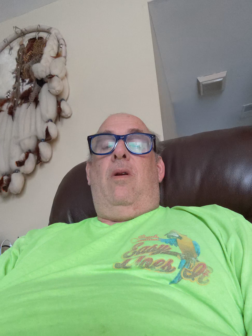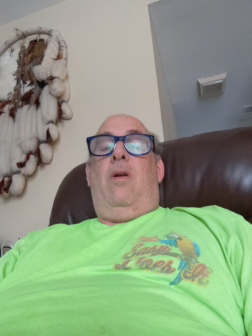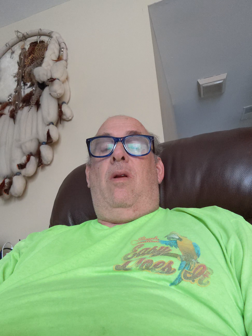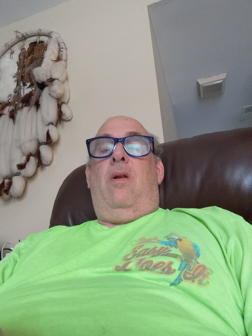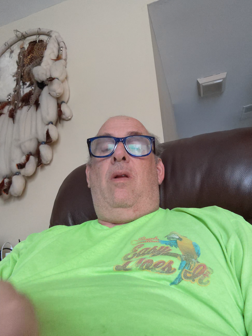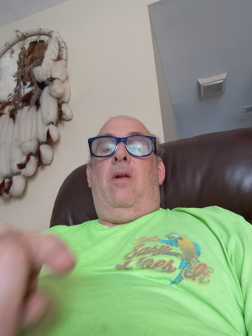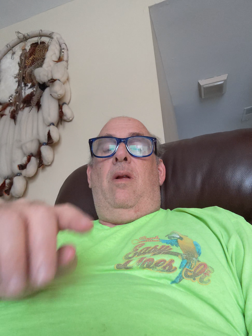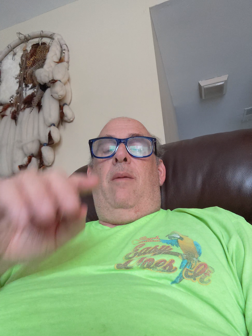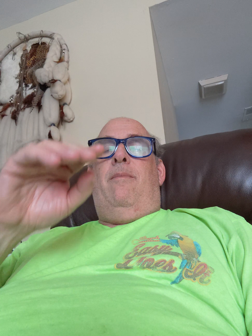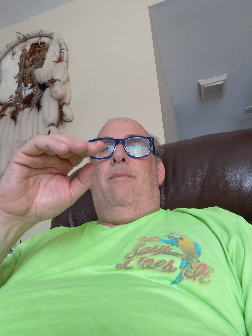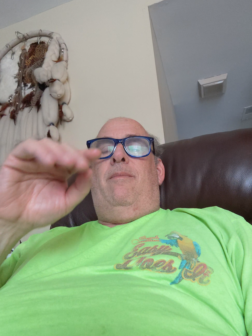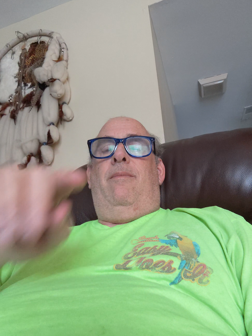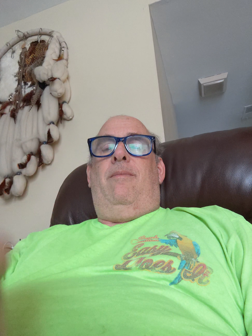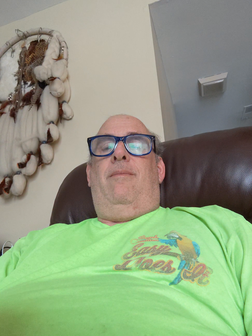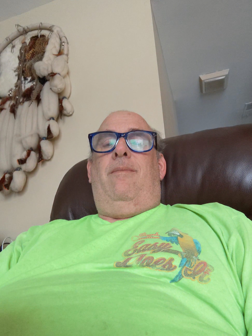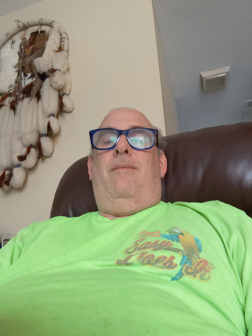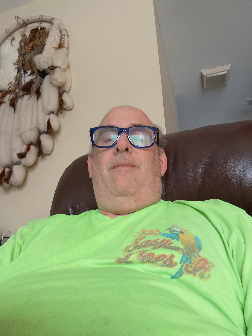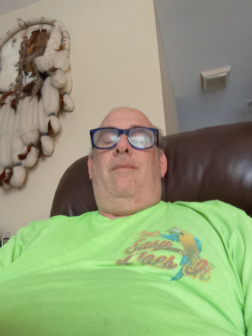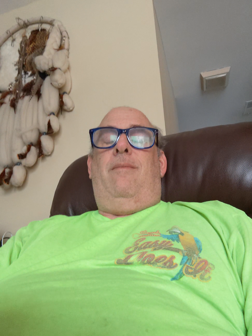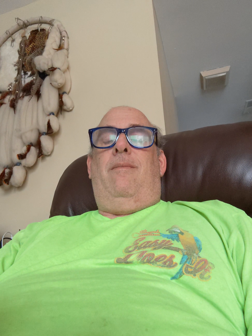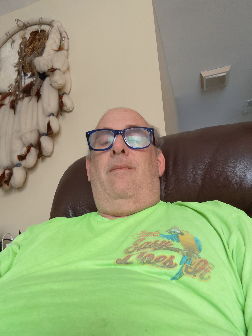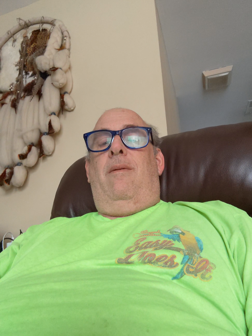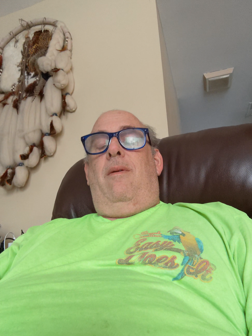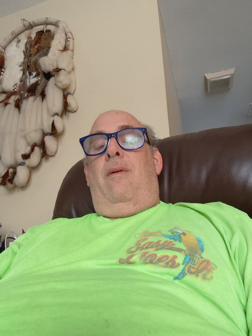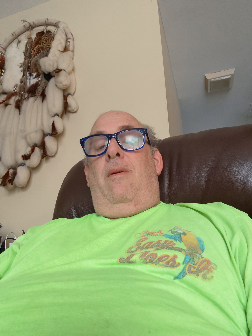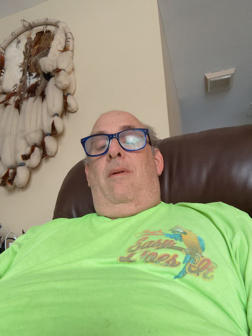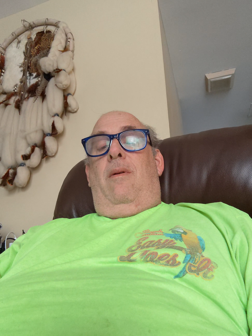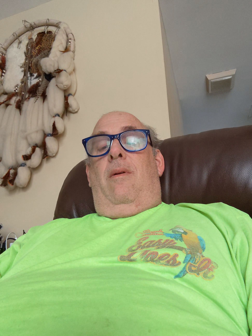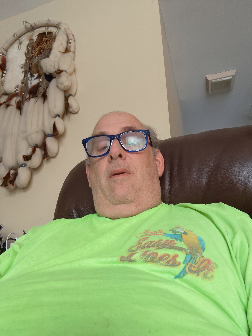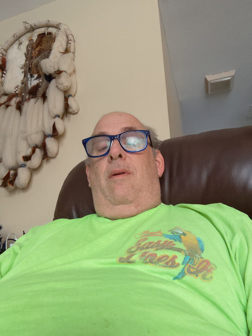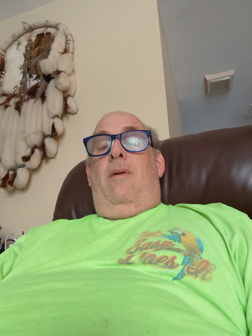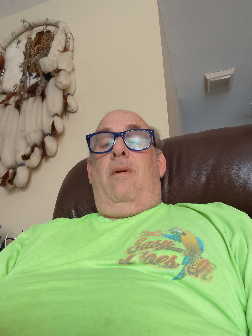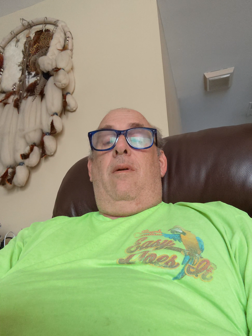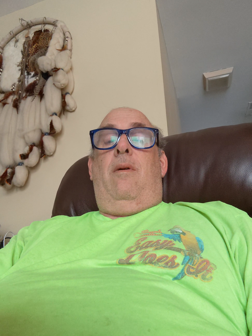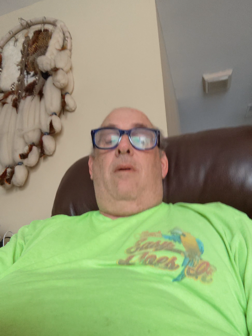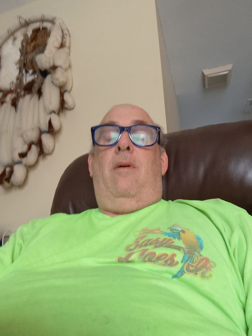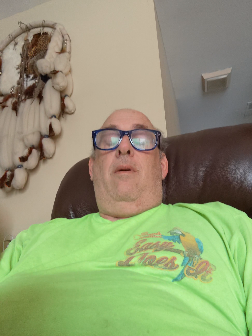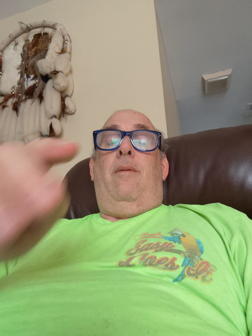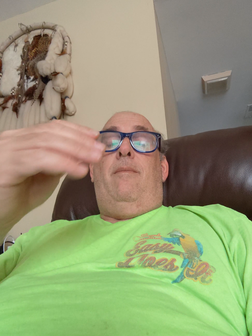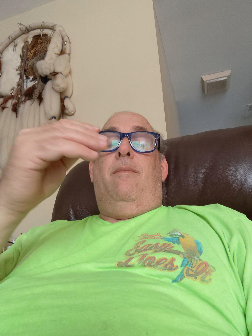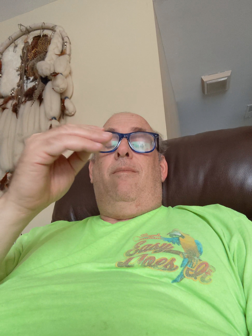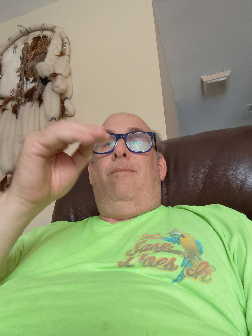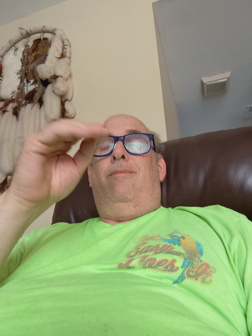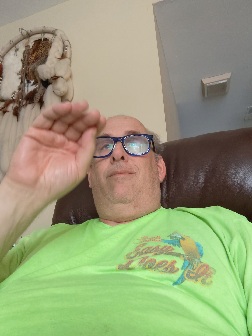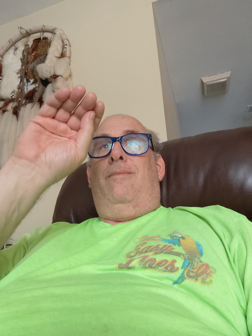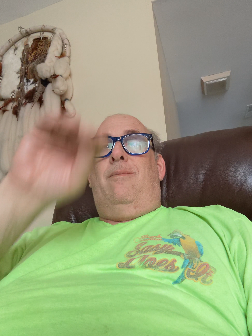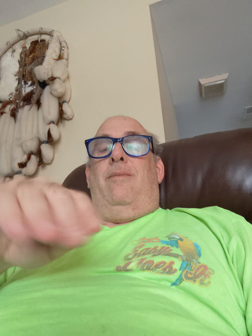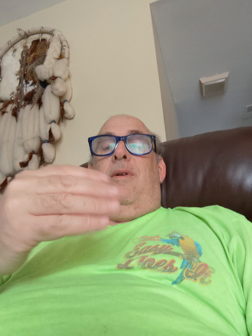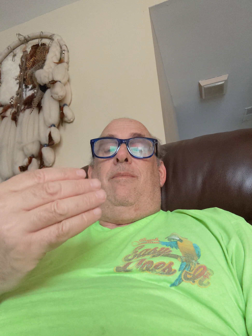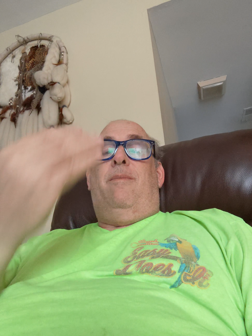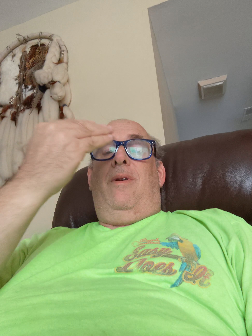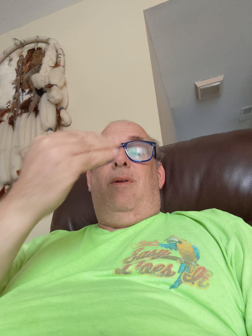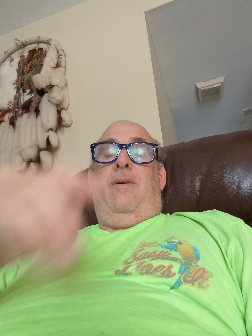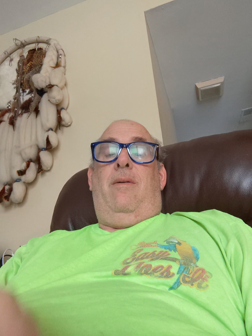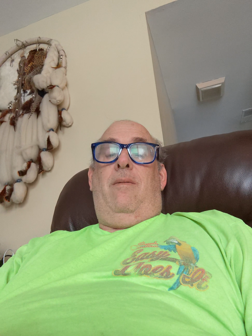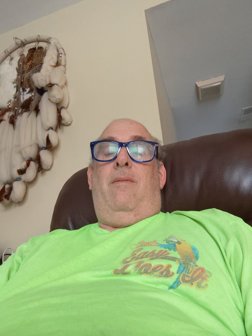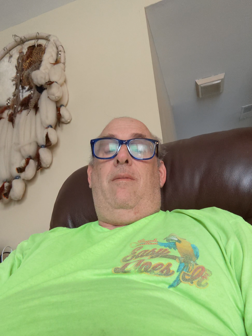mitten